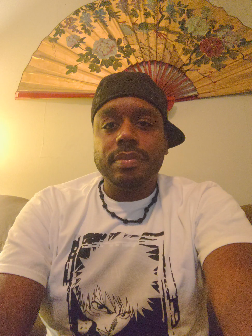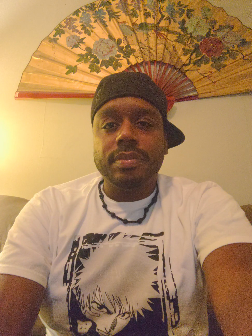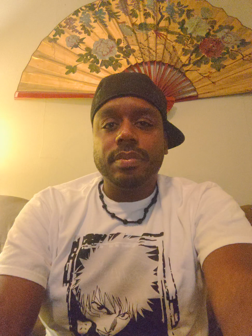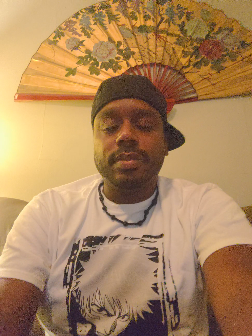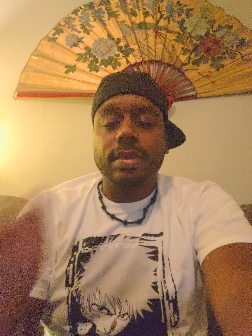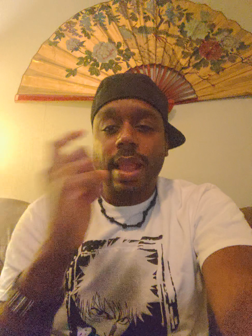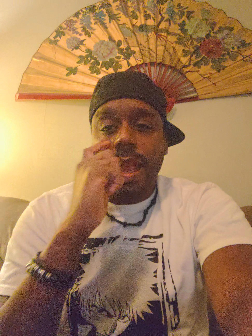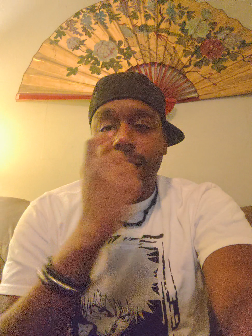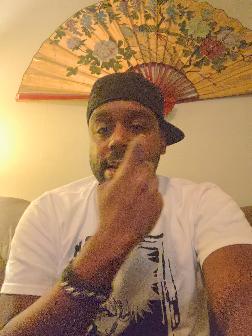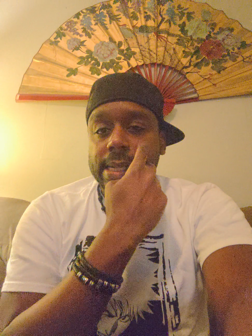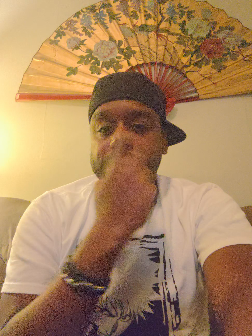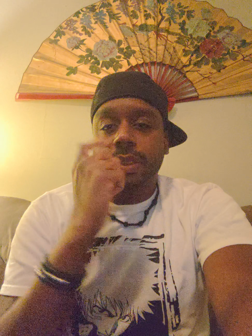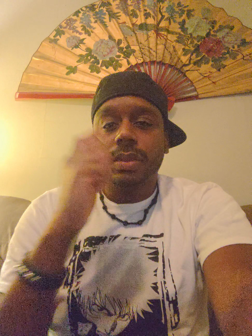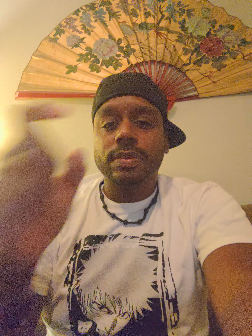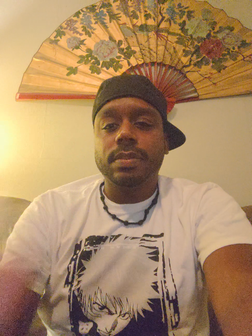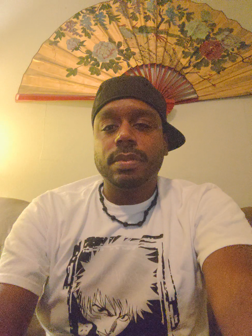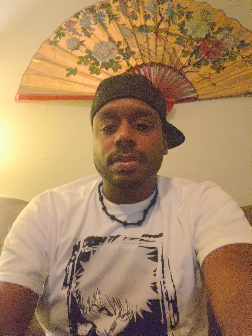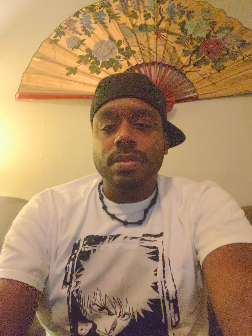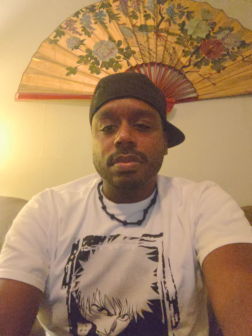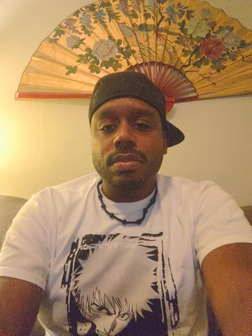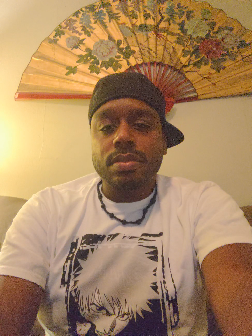eye